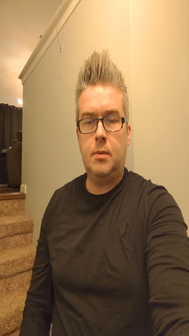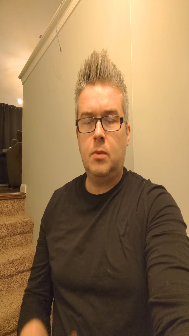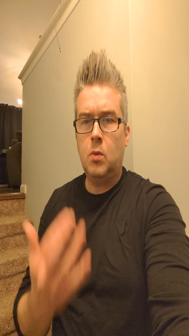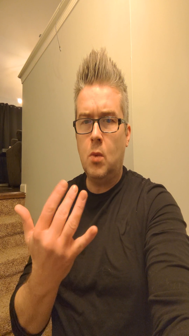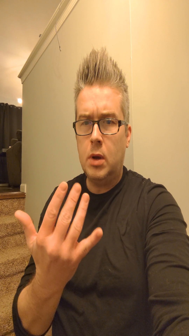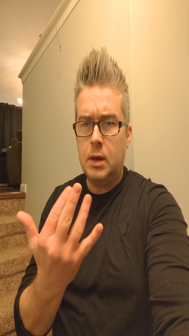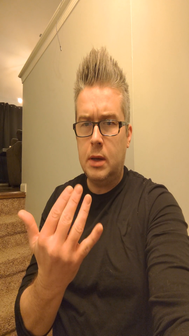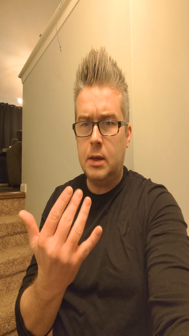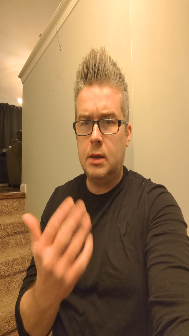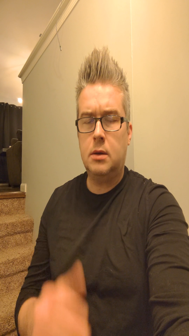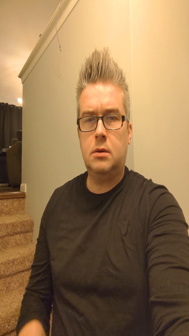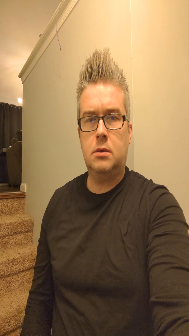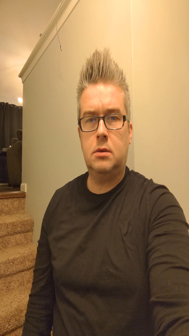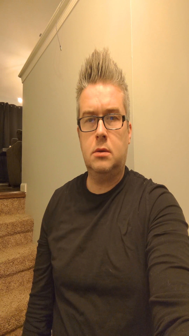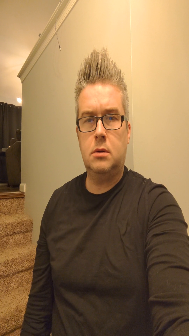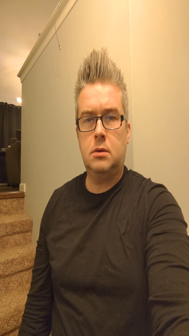wait